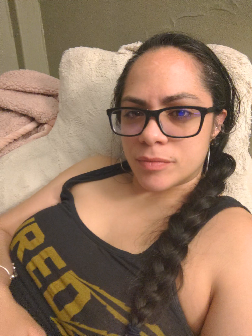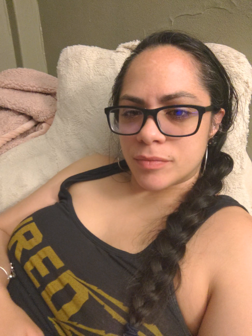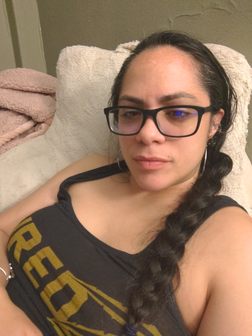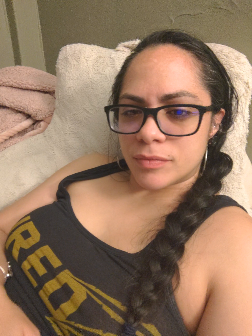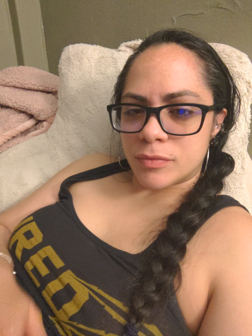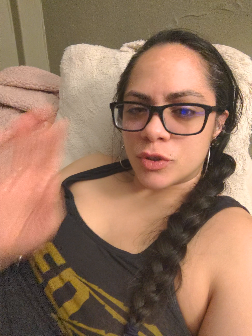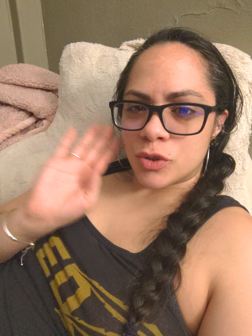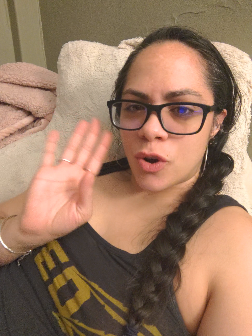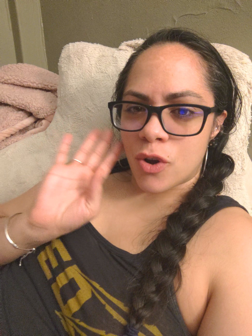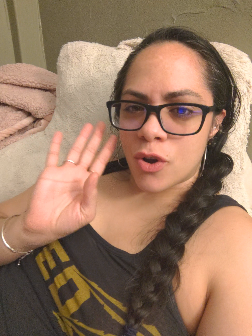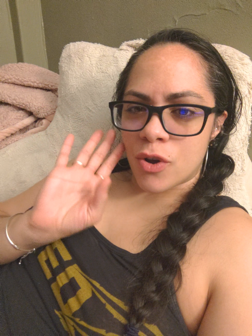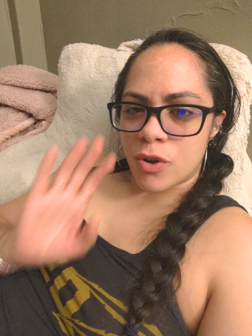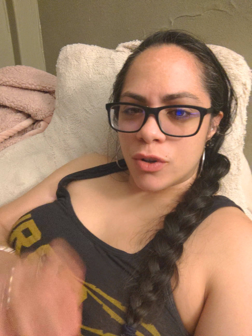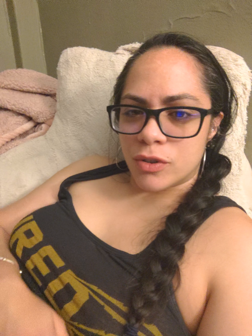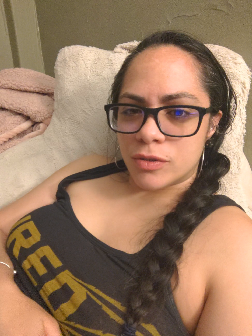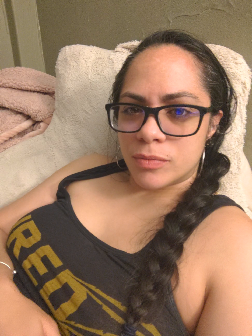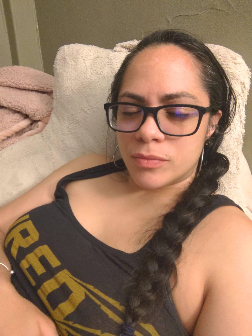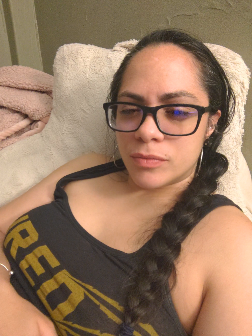dog